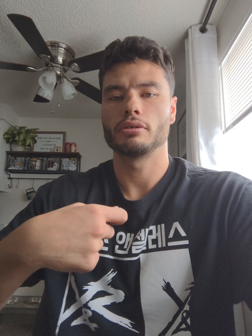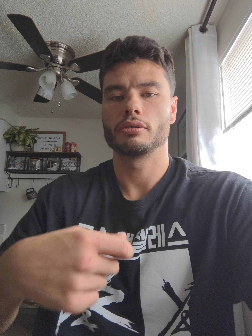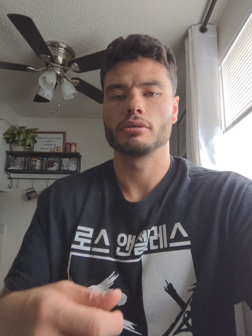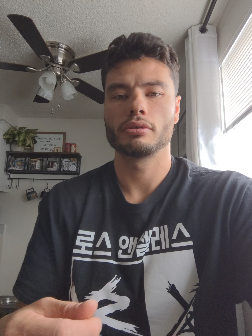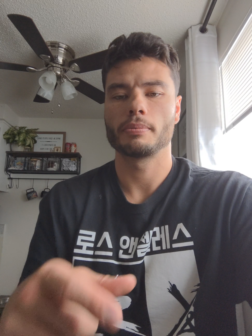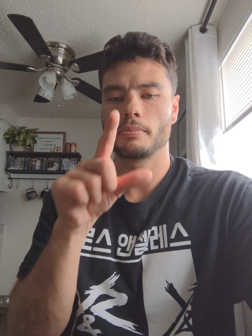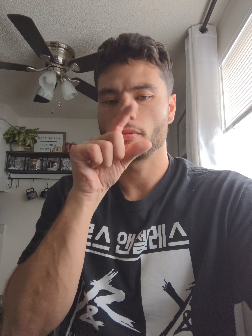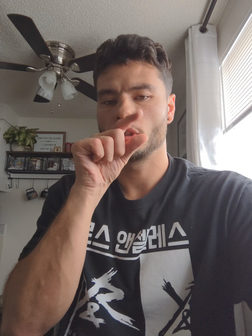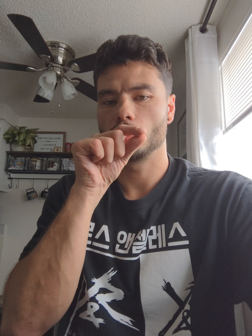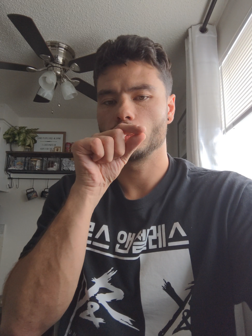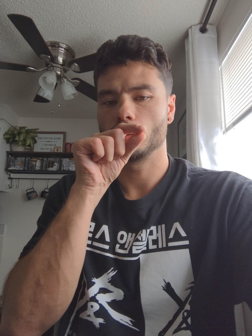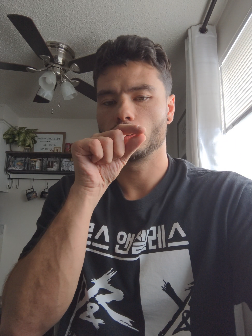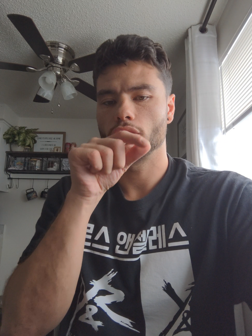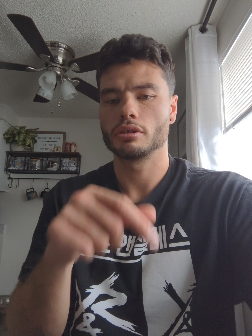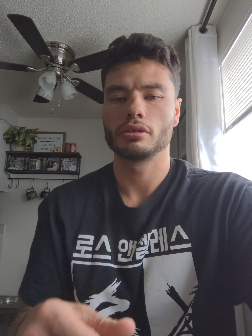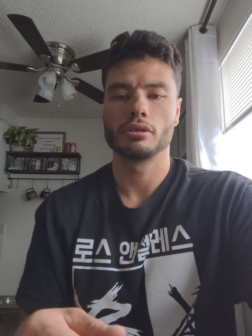bird